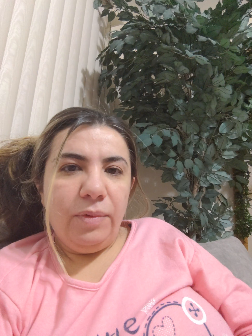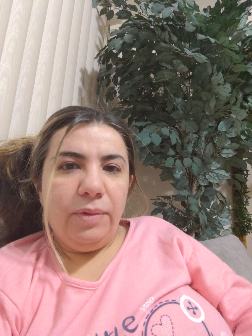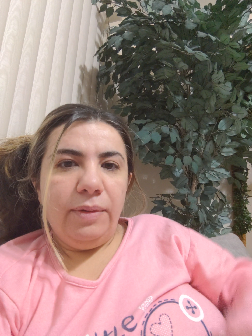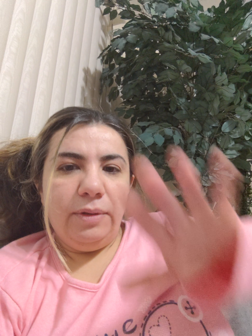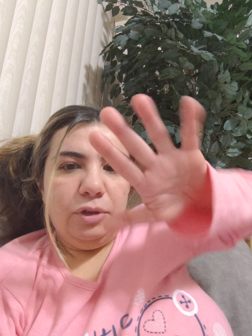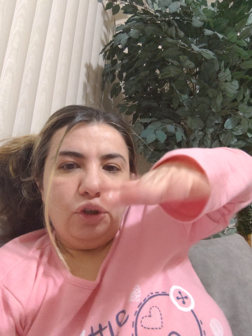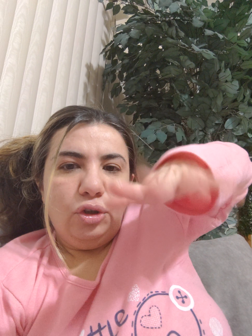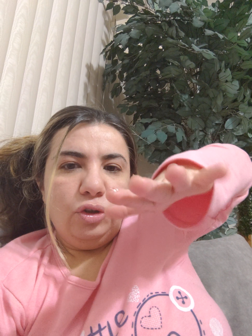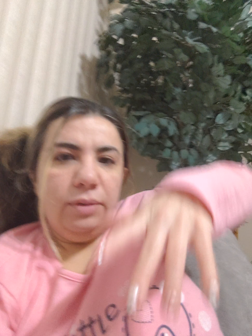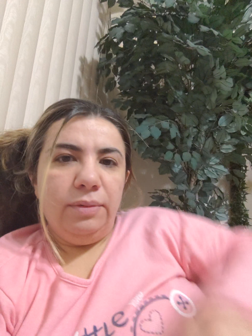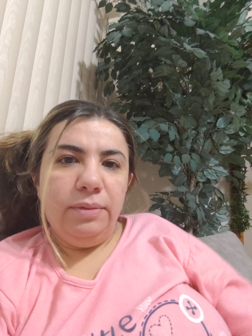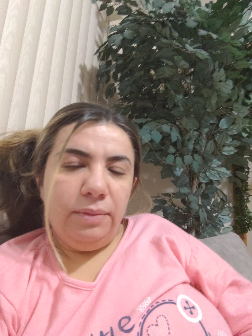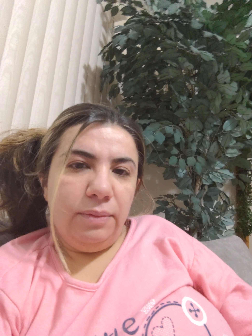child